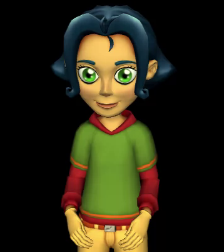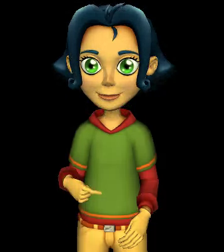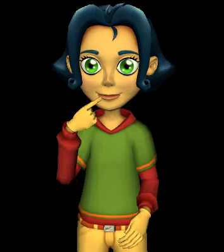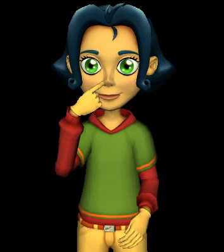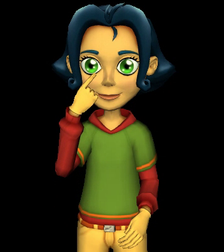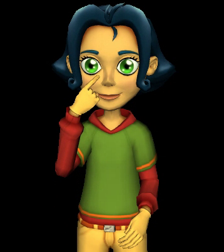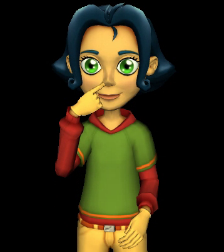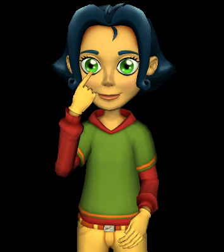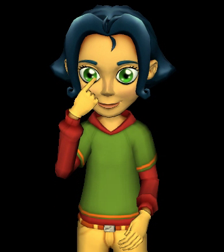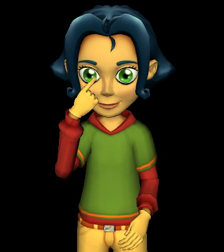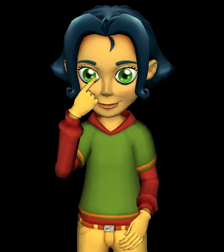يراقب